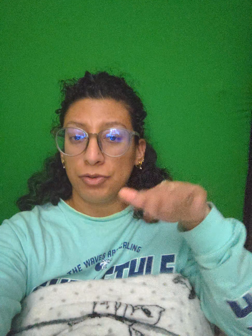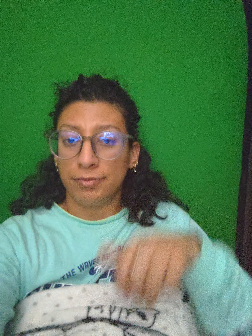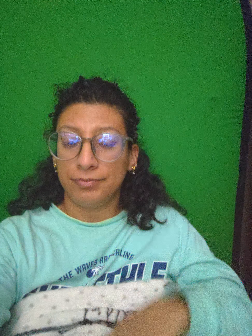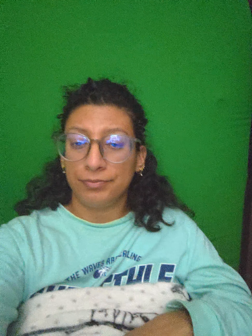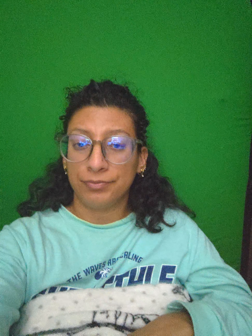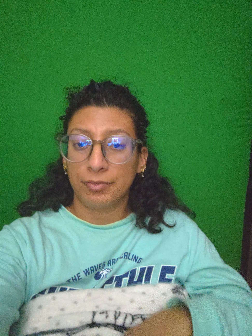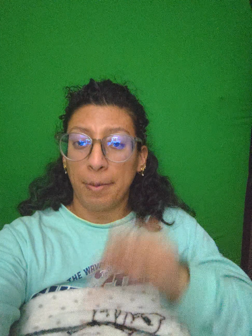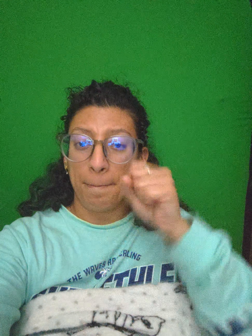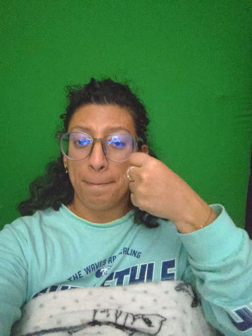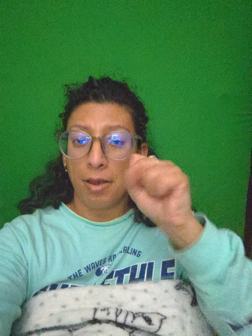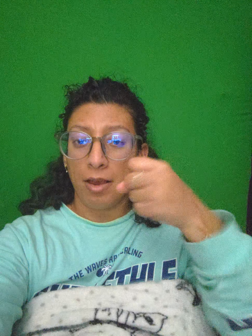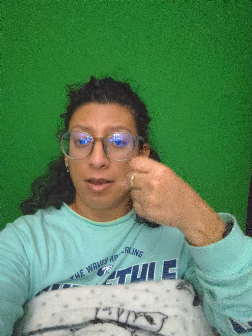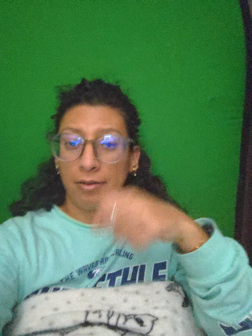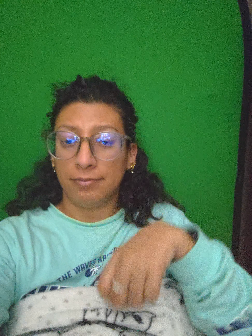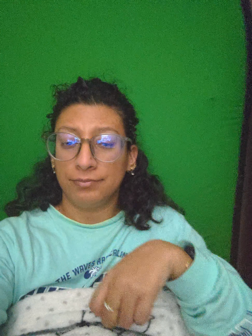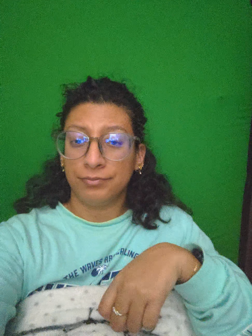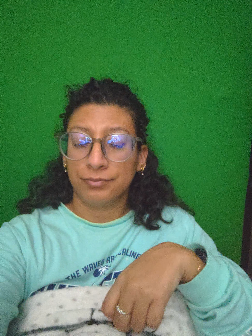make